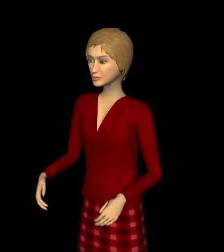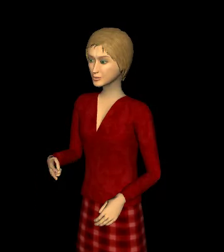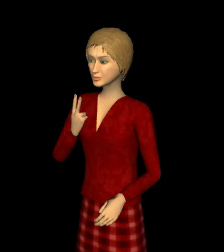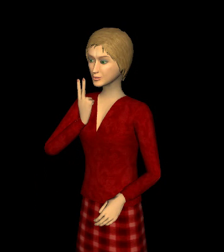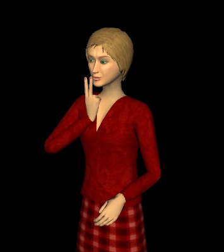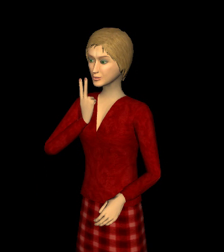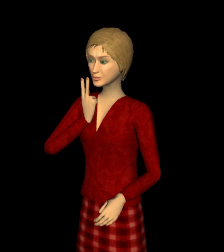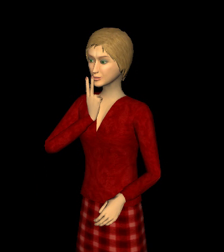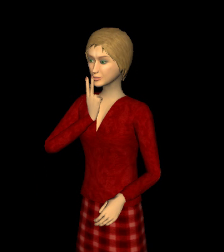يدخن